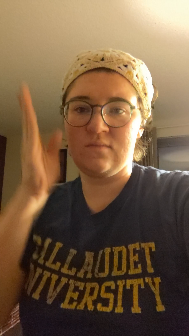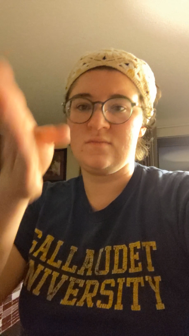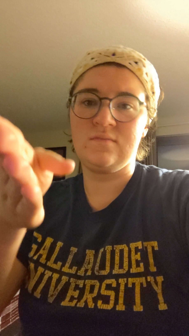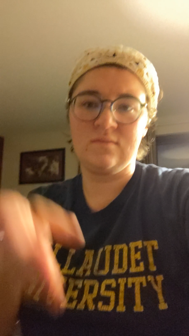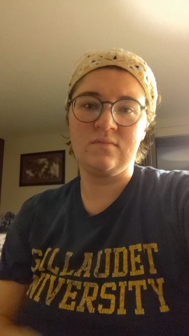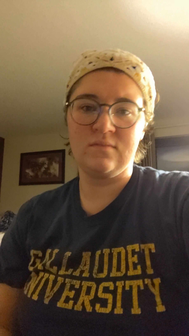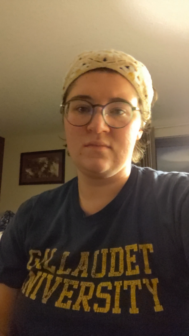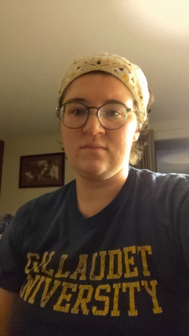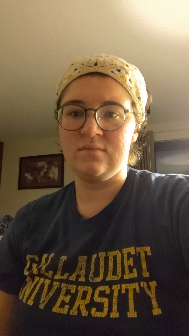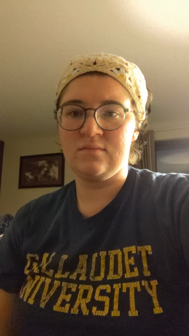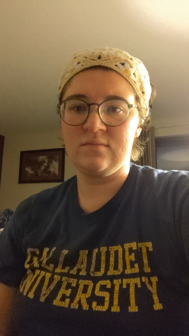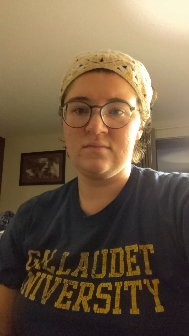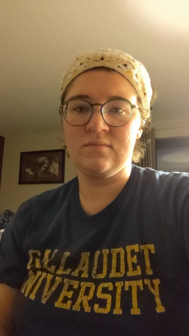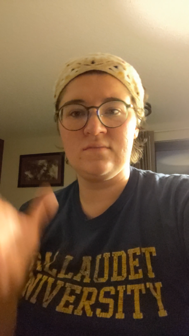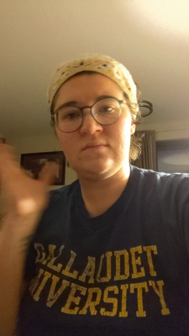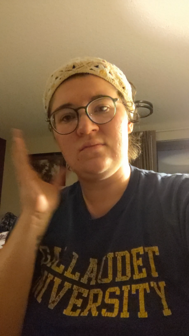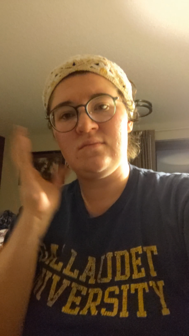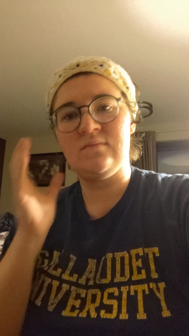pillow